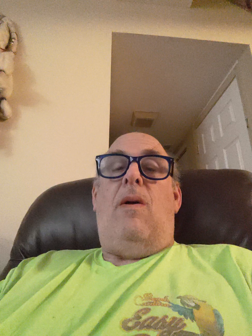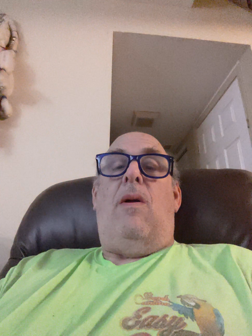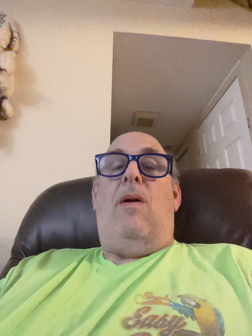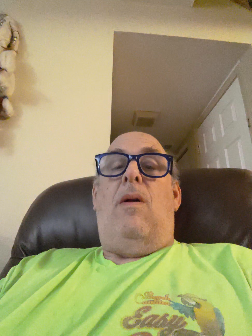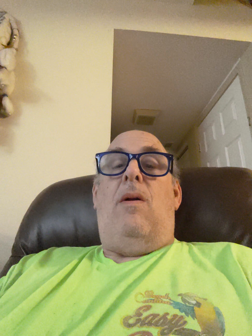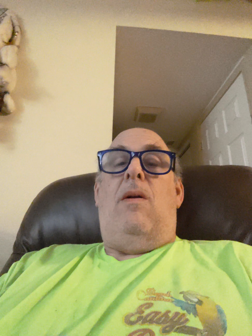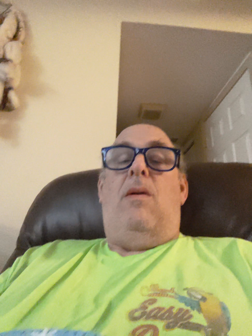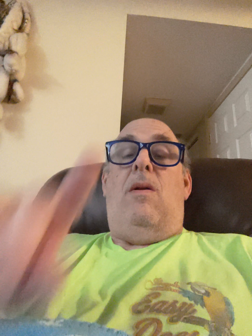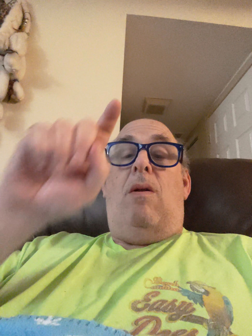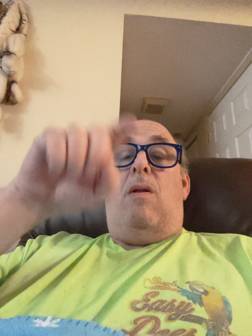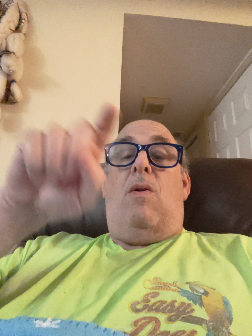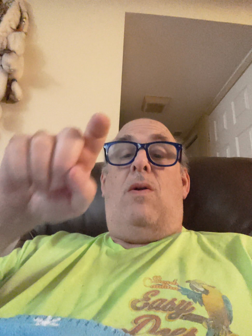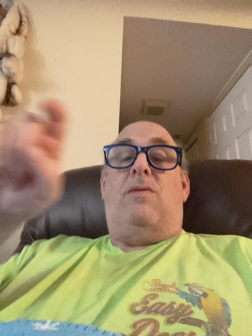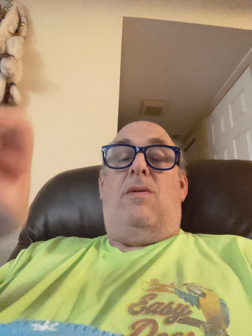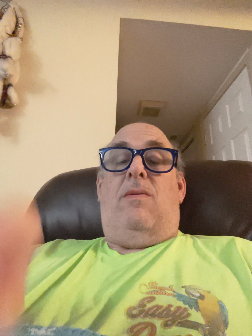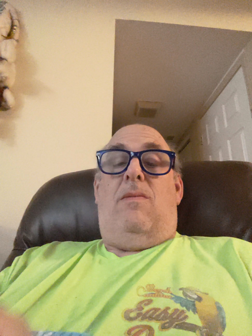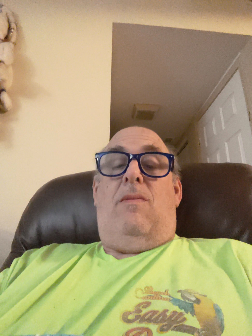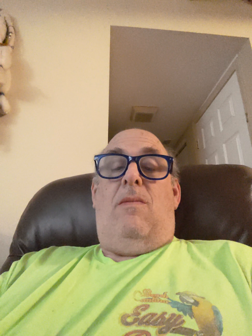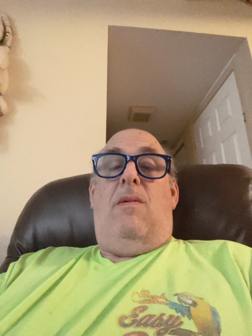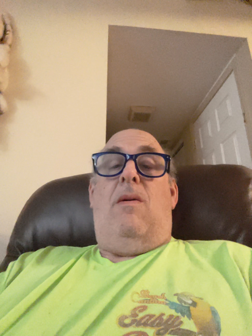closet